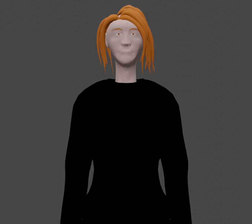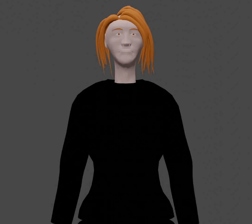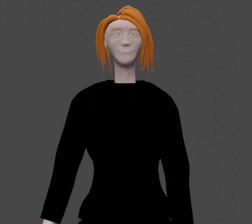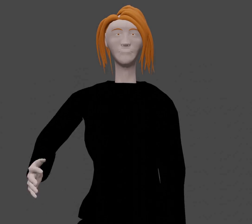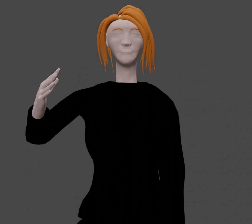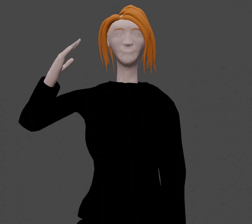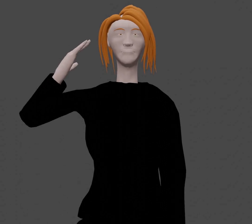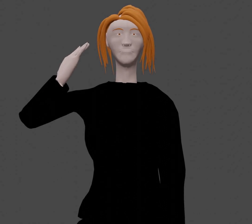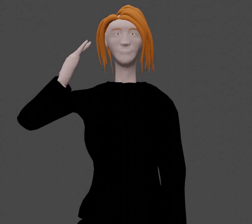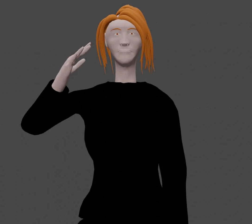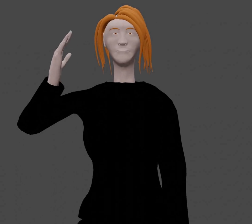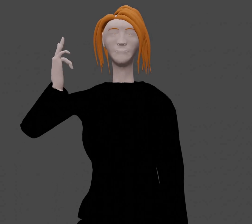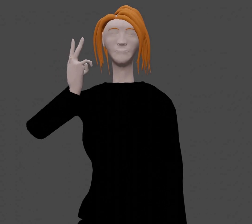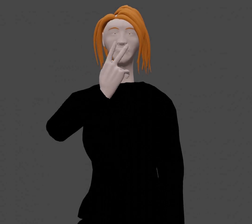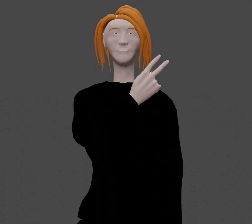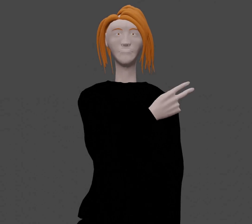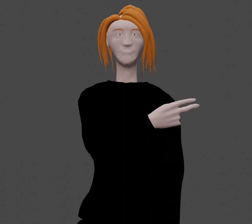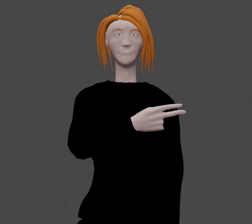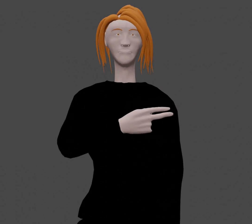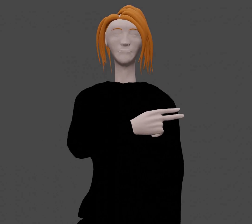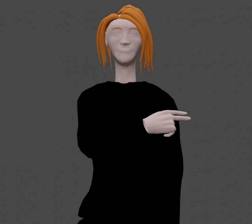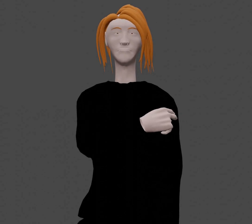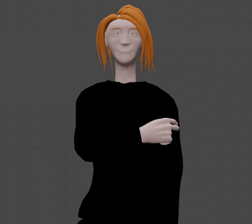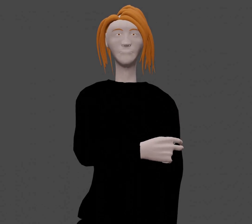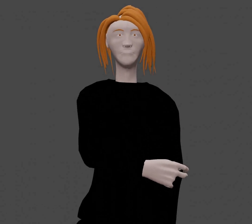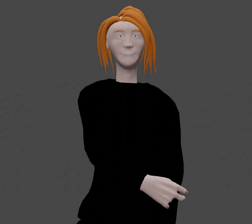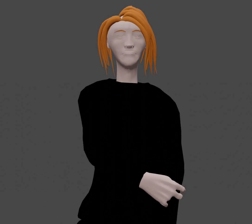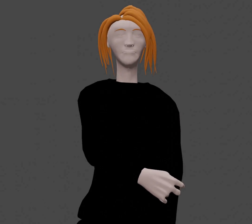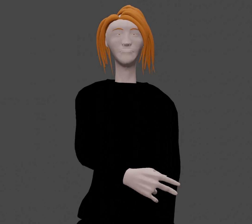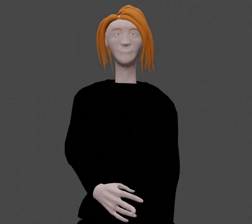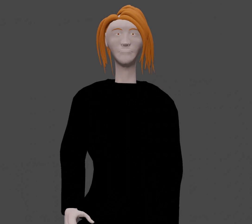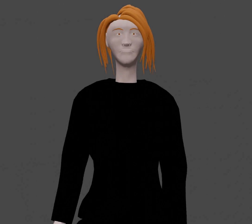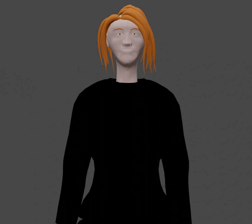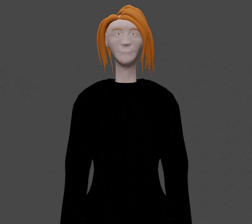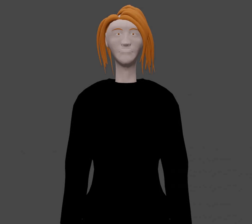Asylum